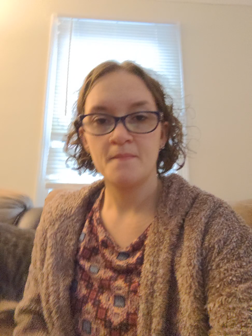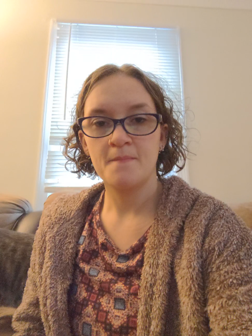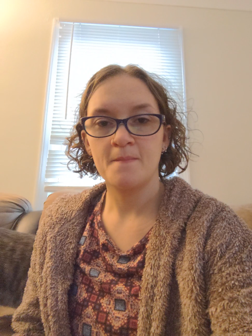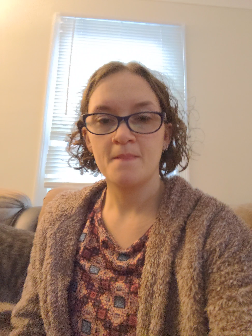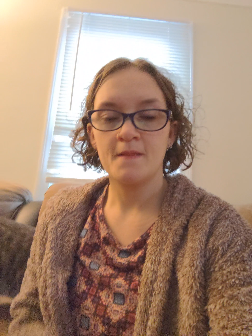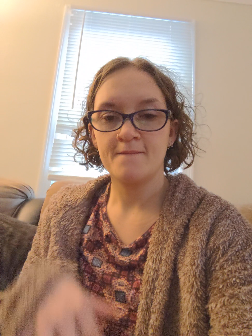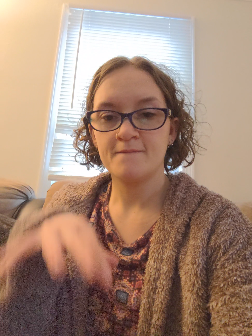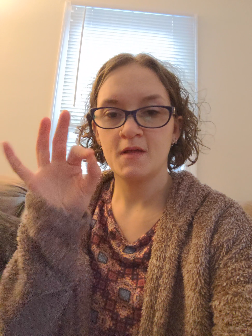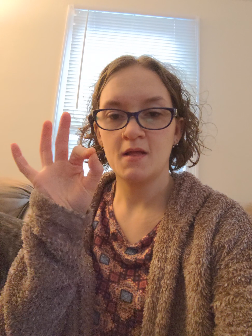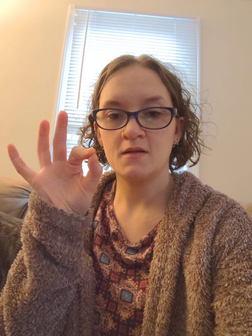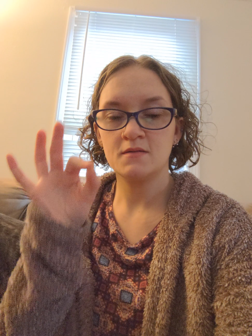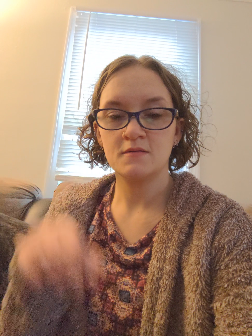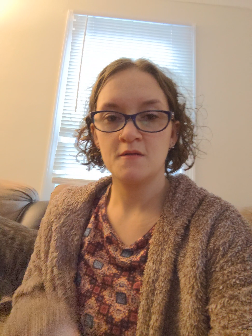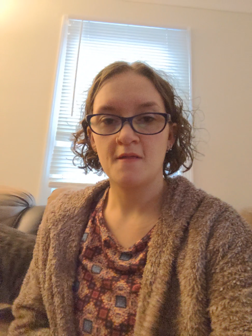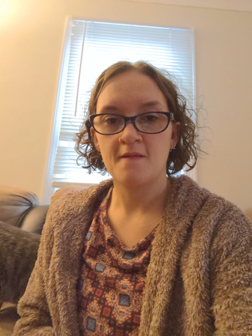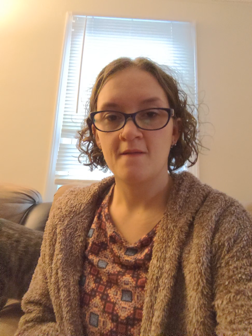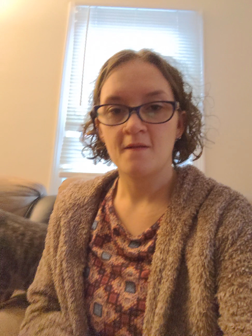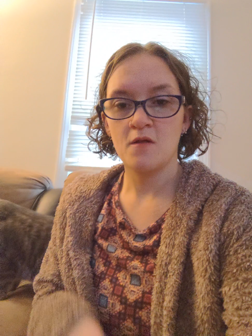find